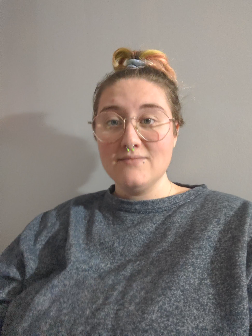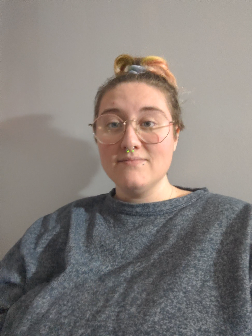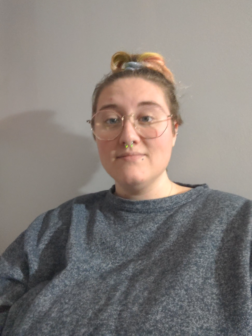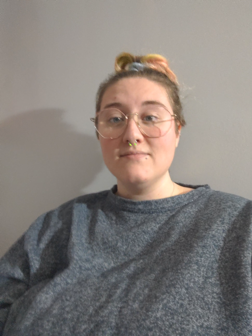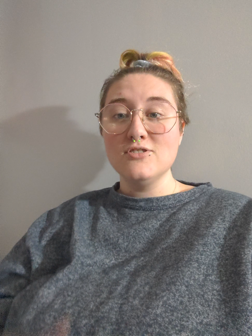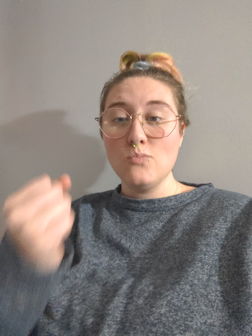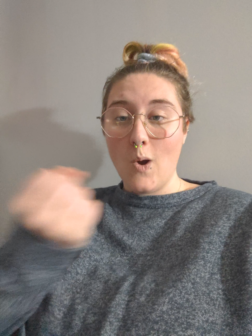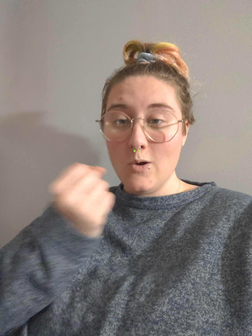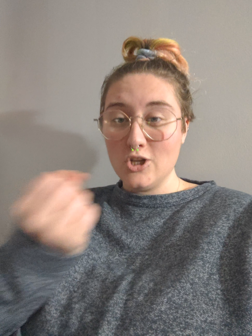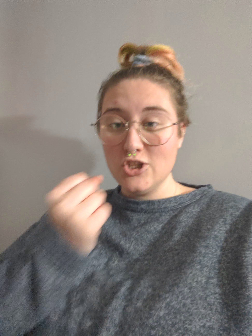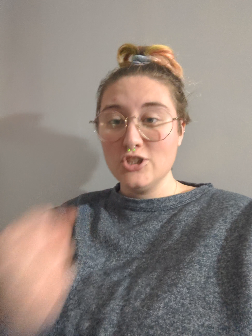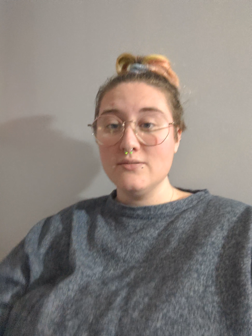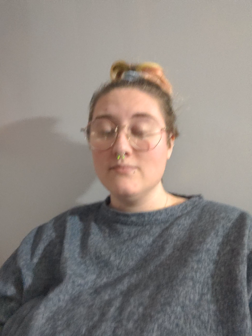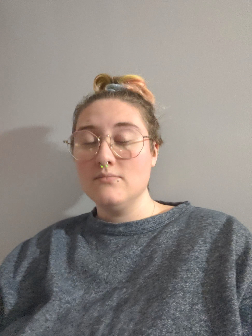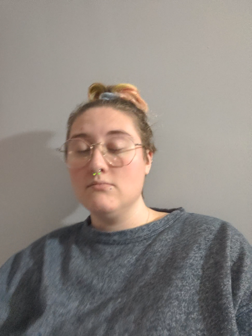drawer